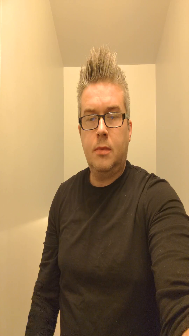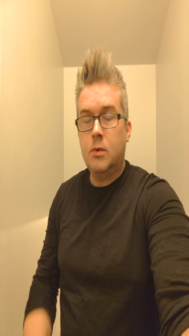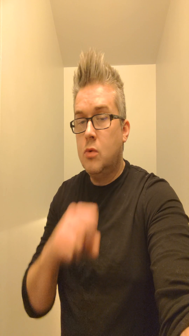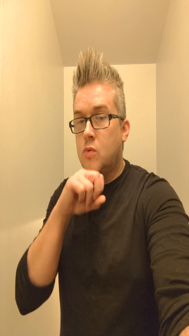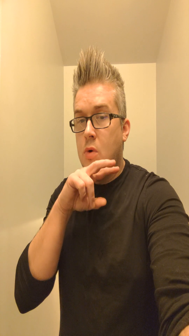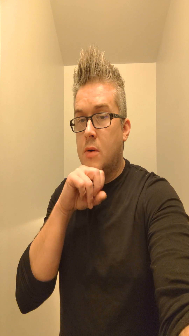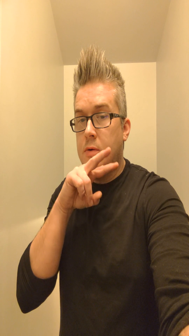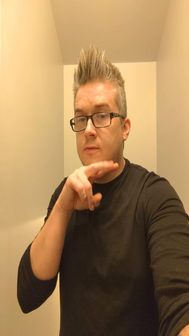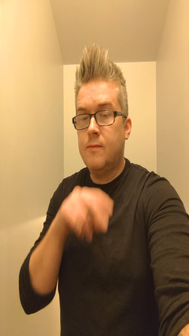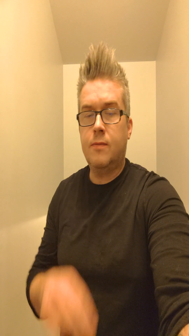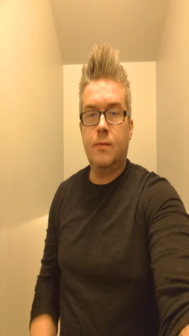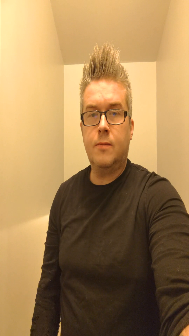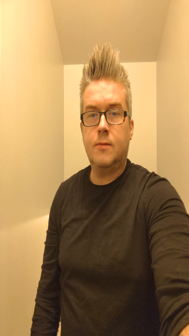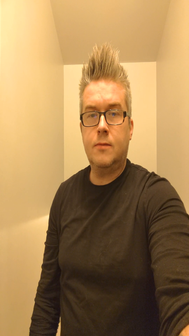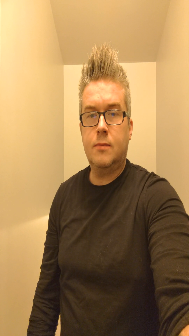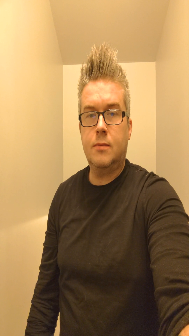frog